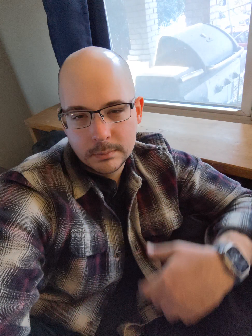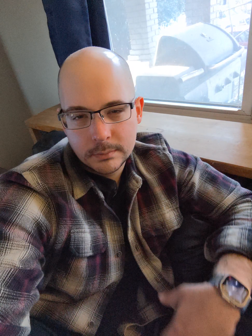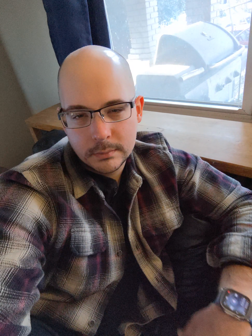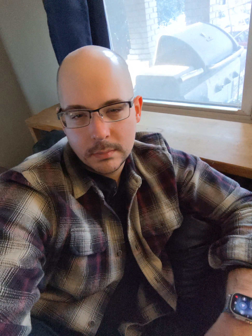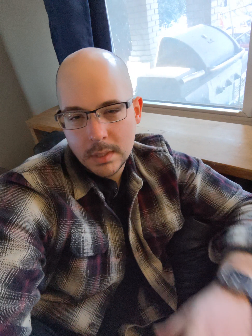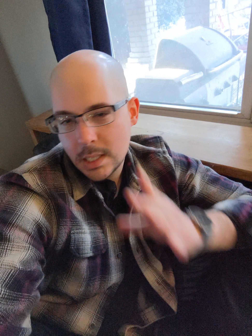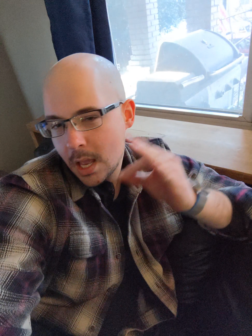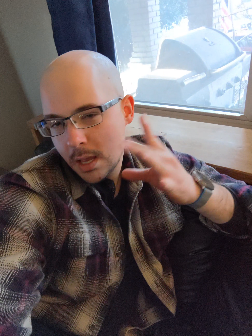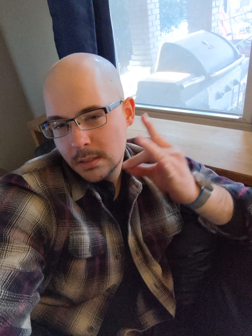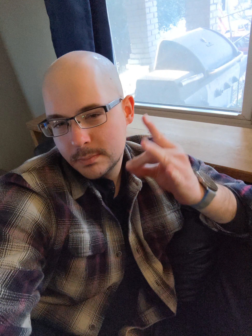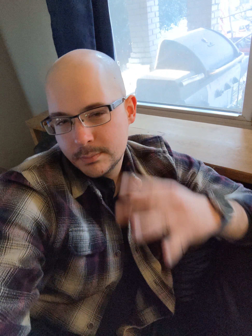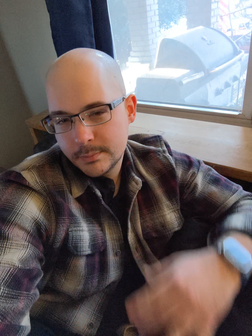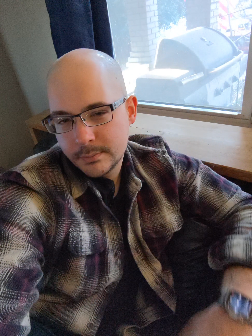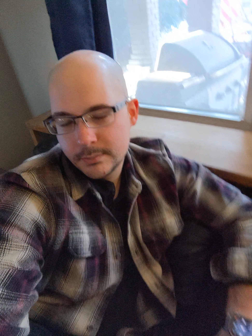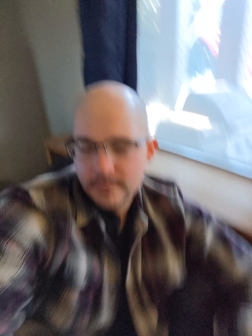cat